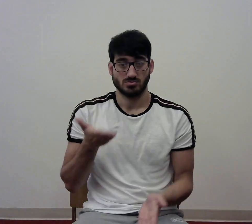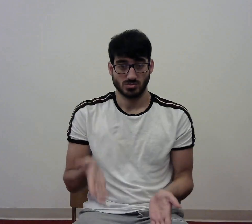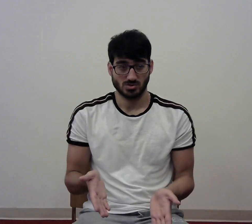burda